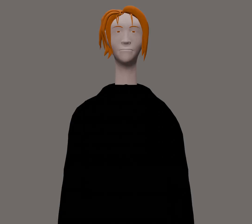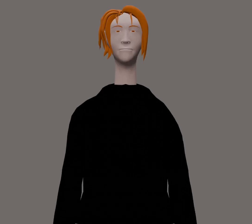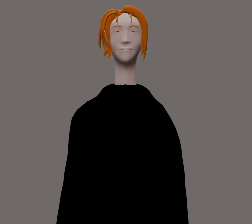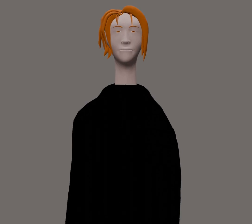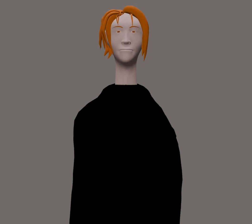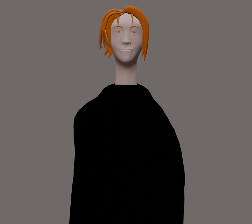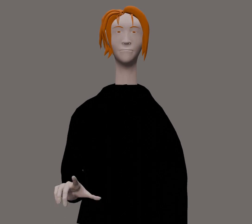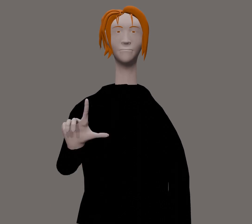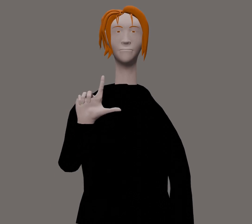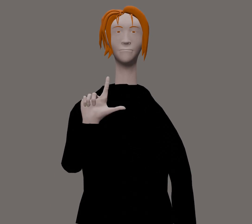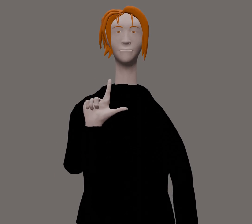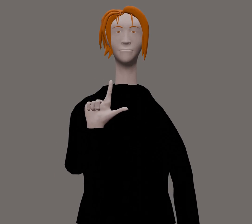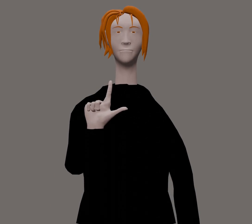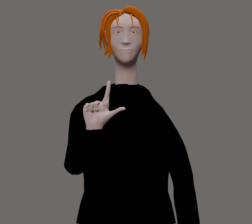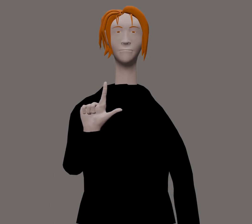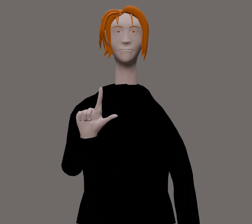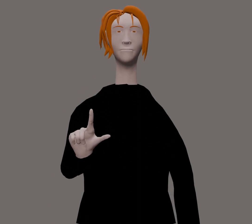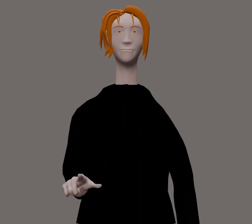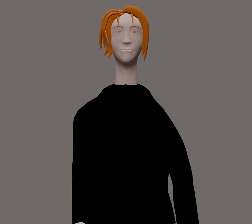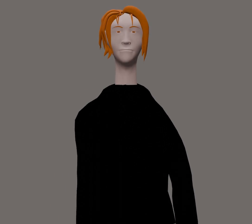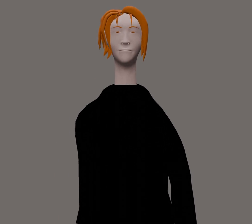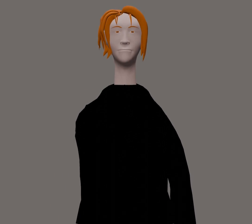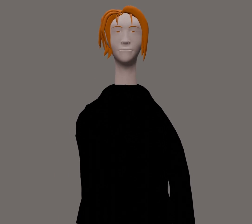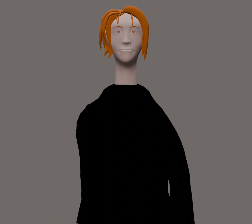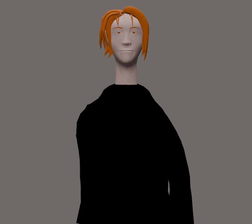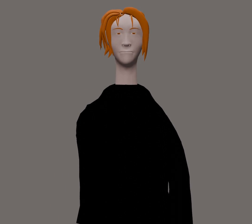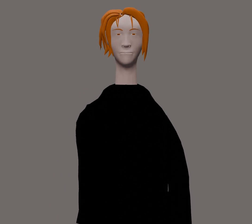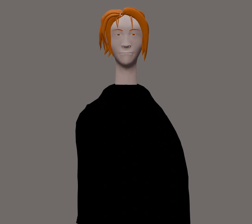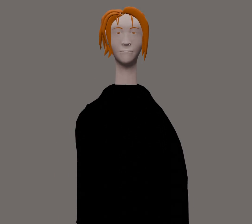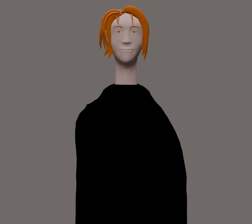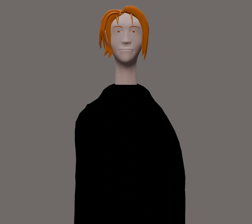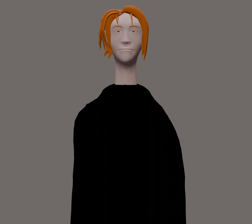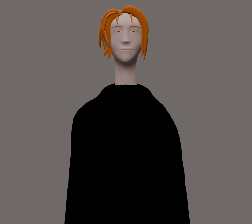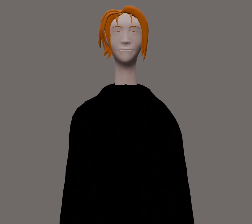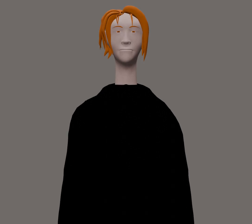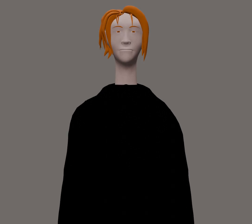L